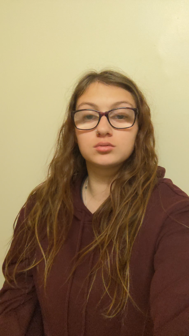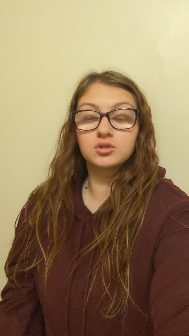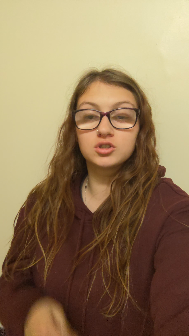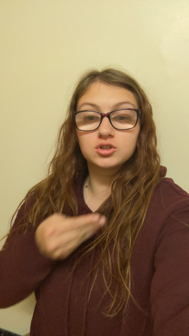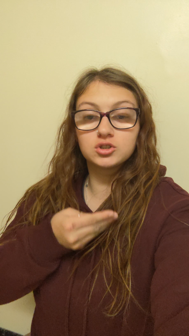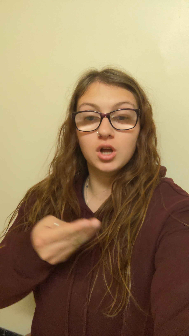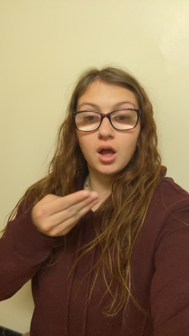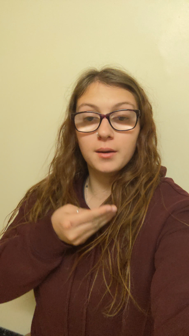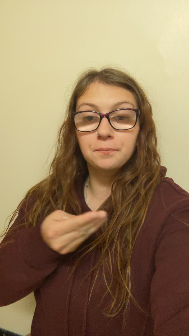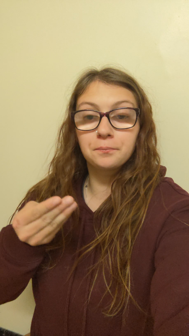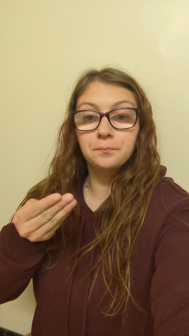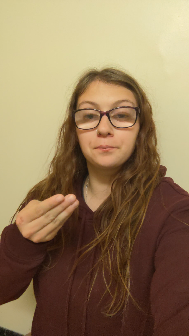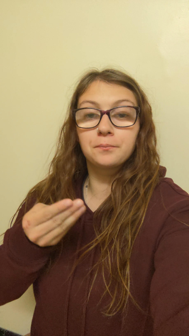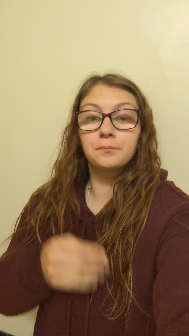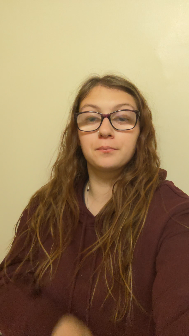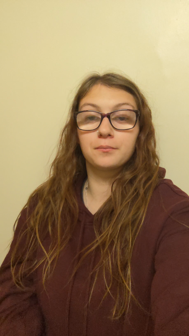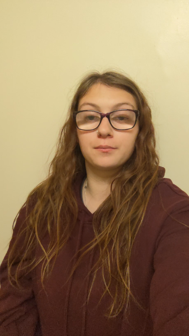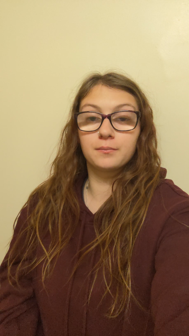shopping